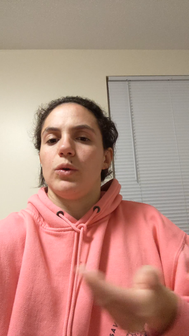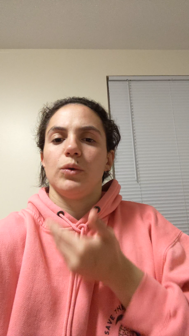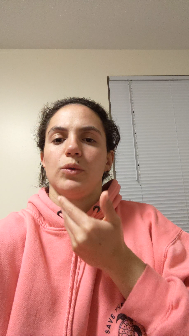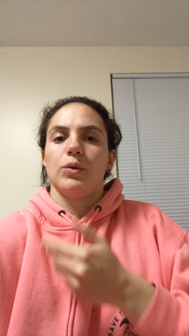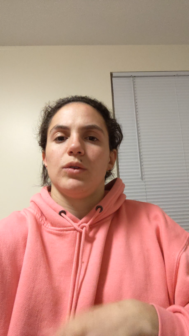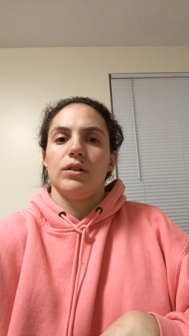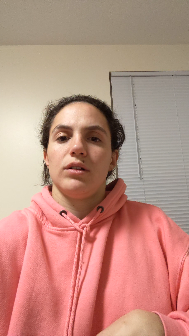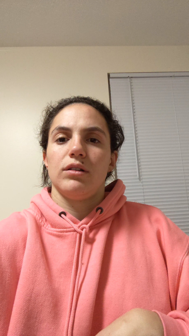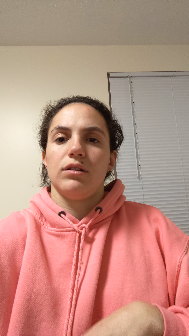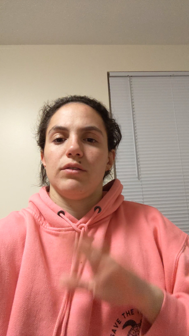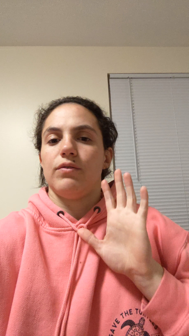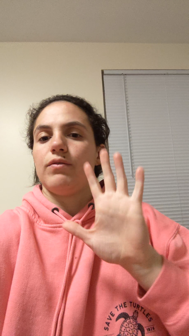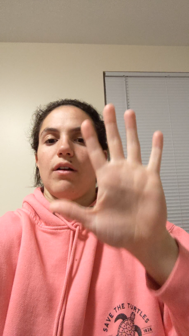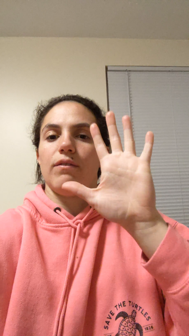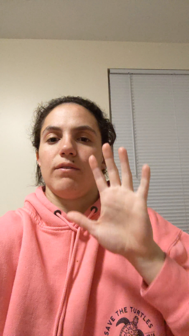give me five